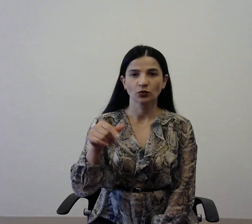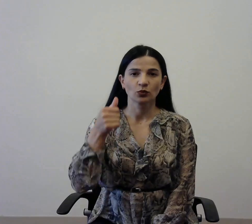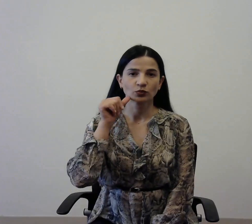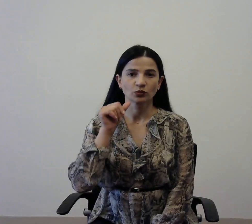dünən